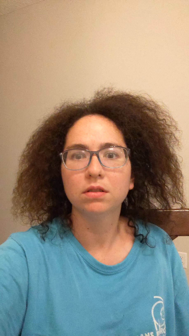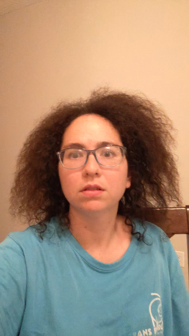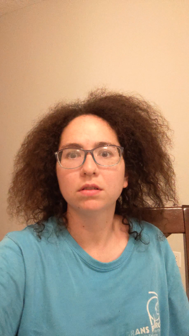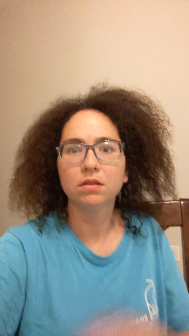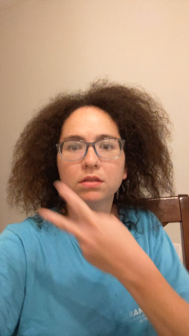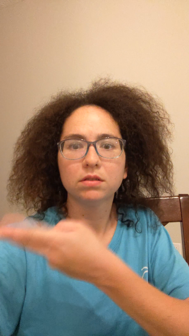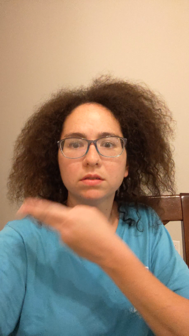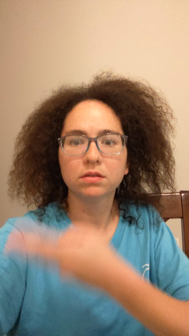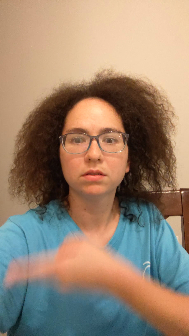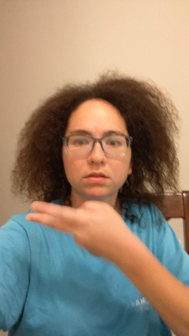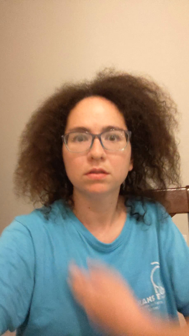sheep